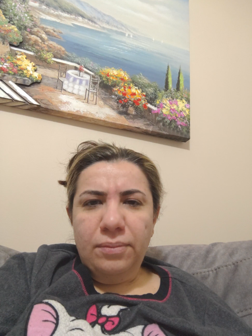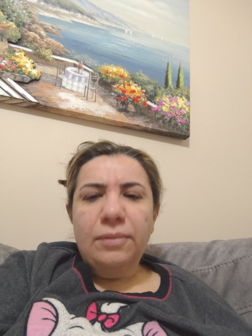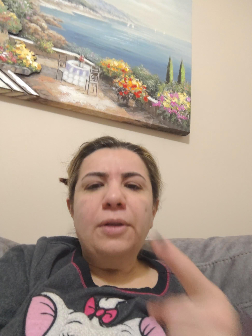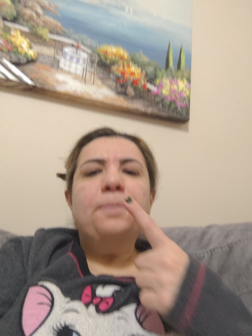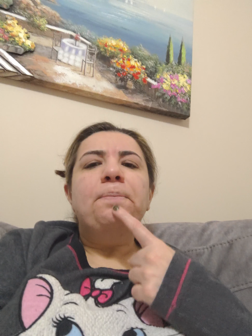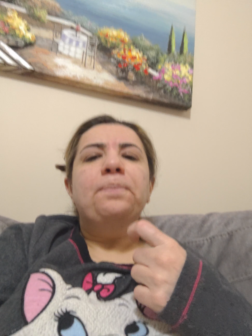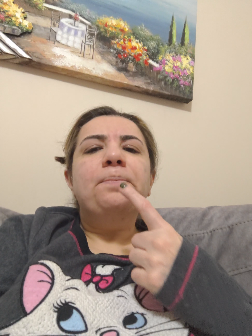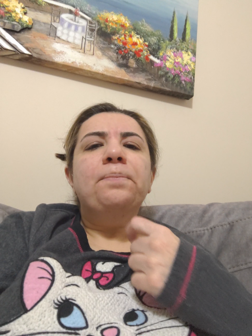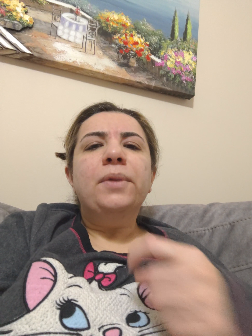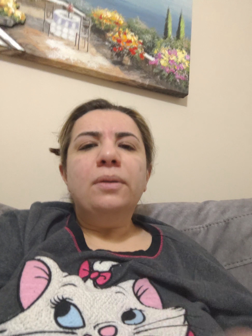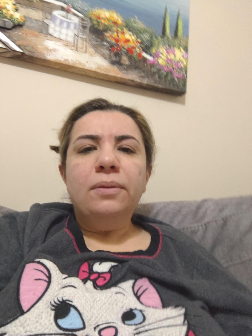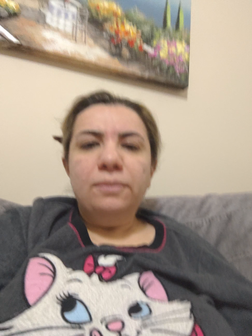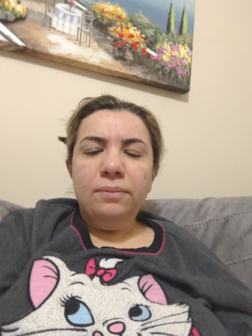red